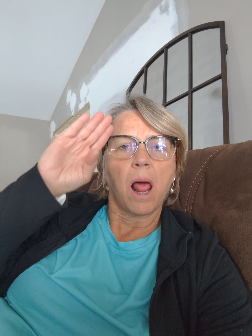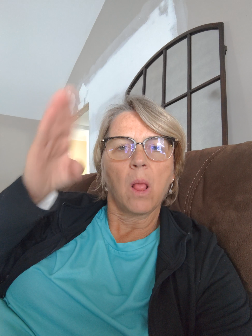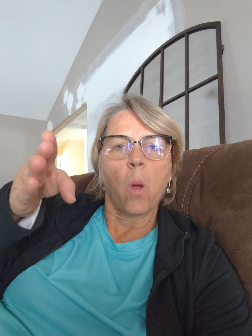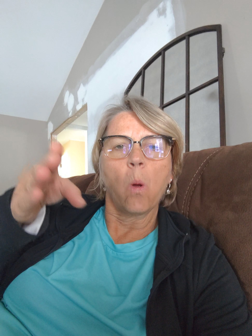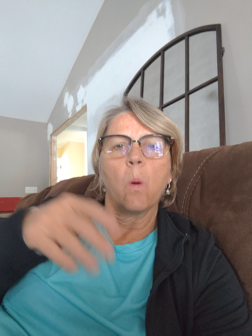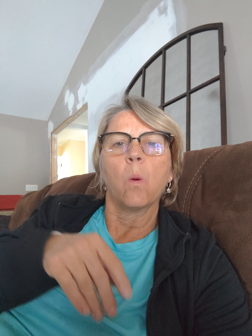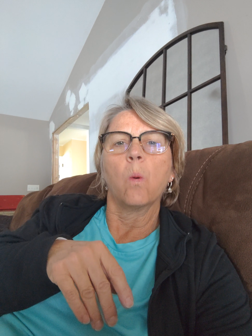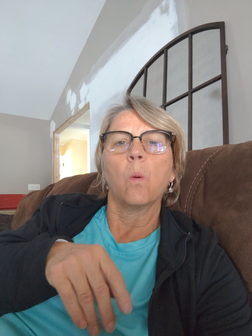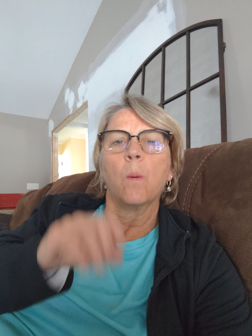hello